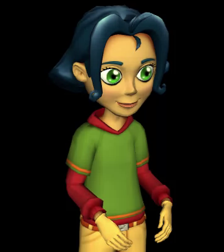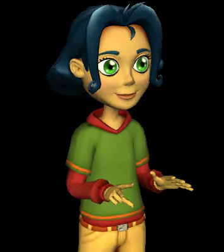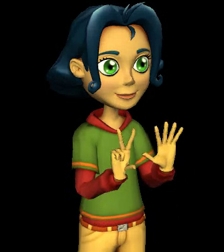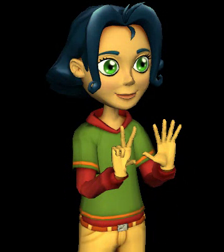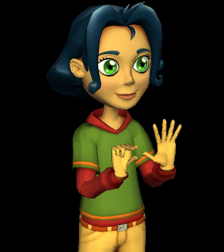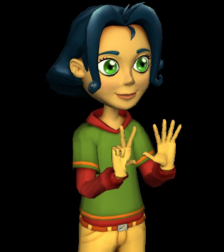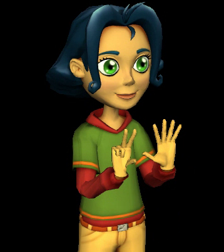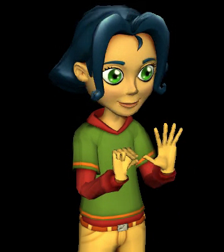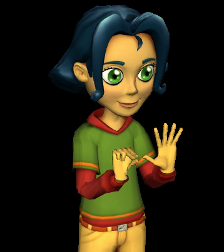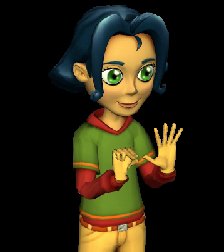80